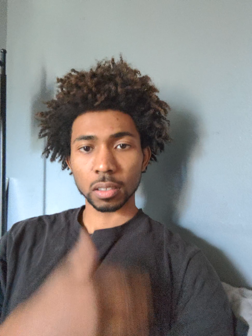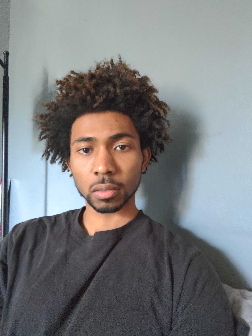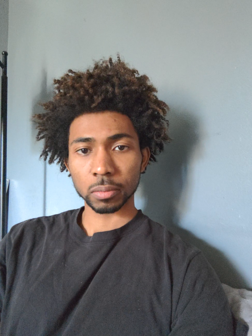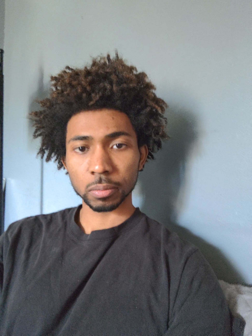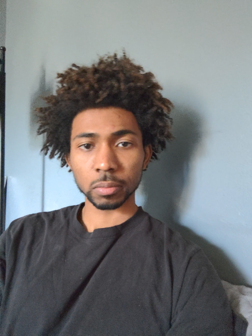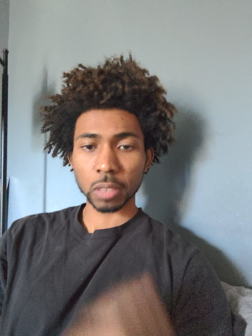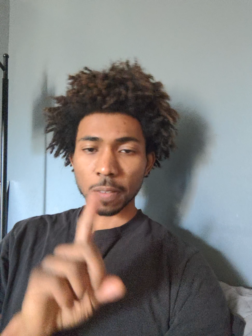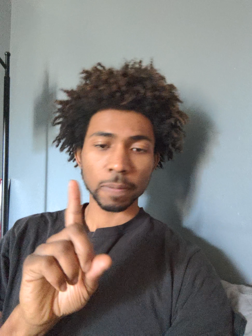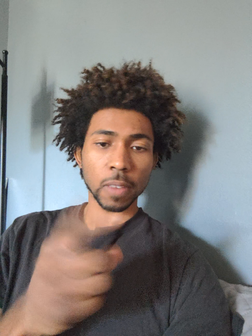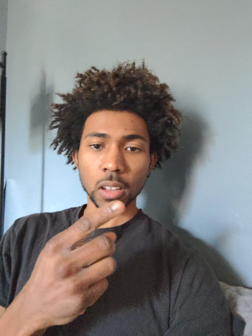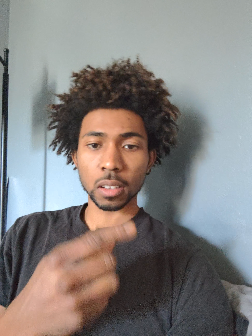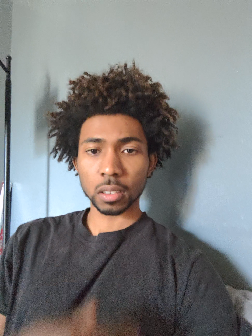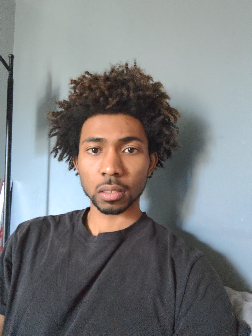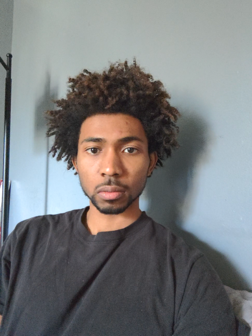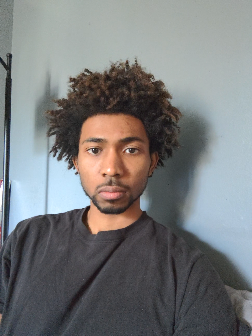first